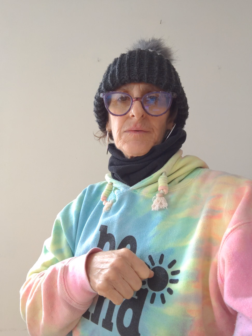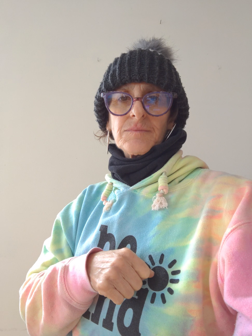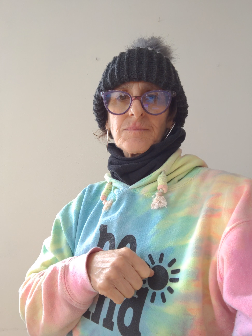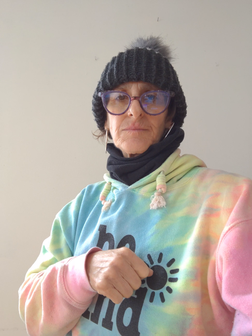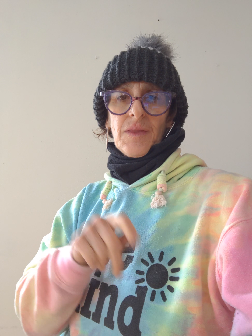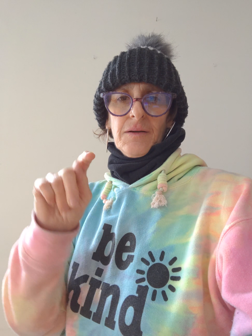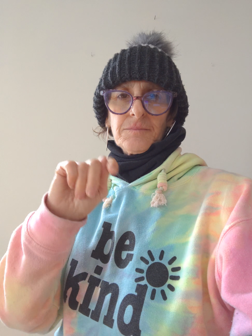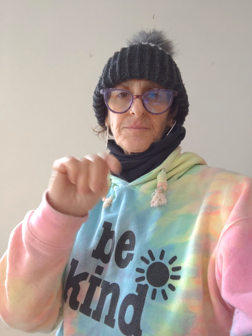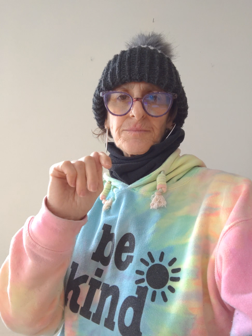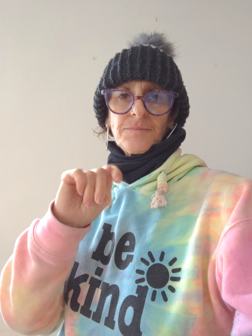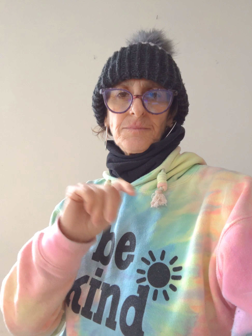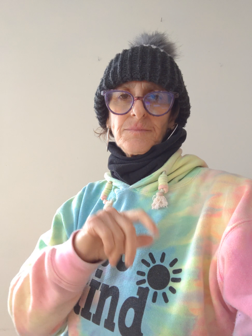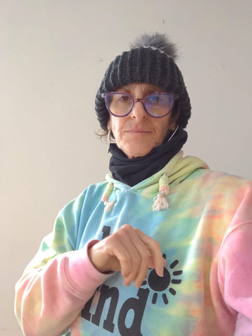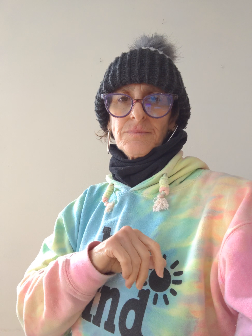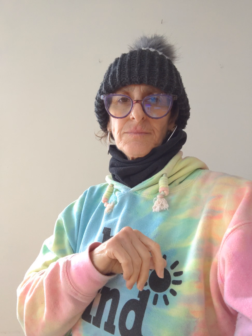potty